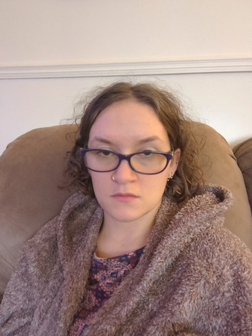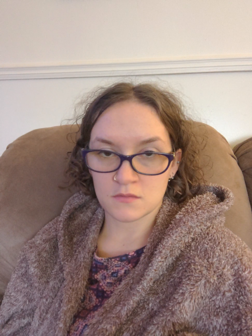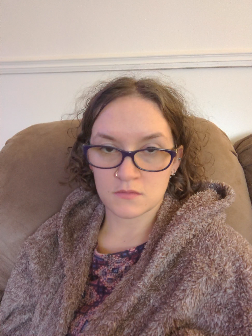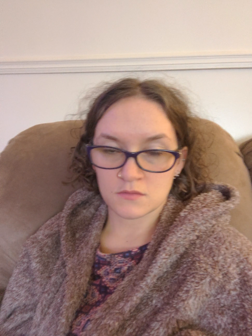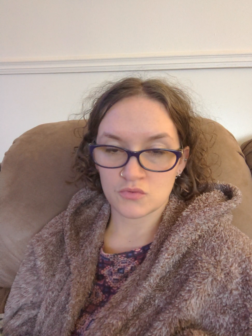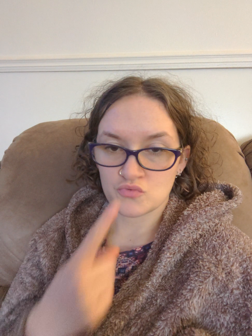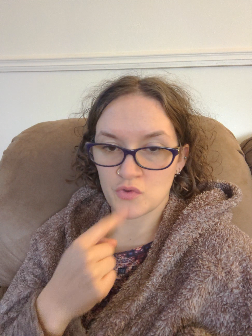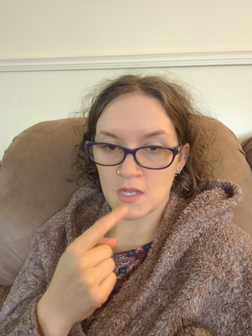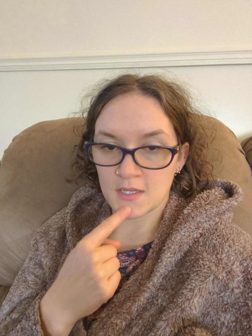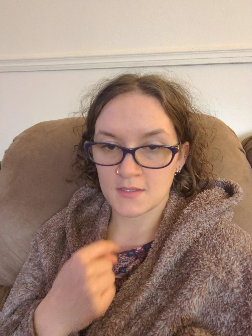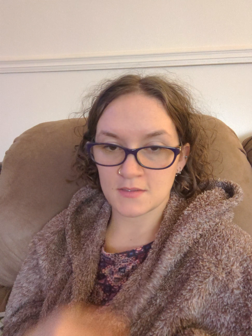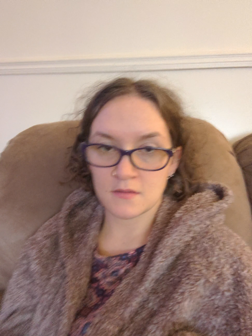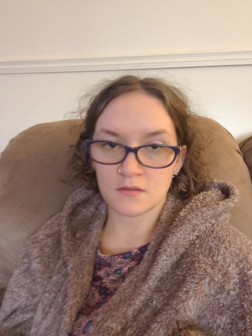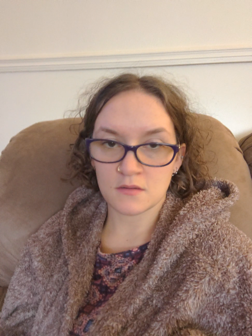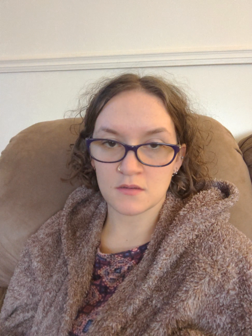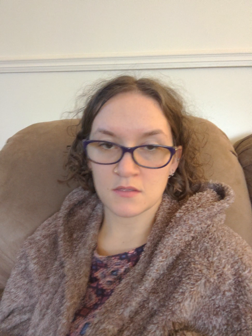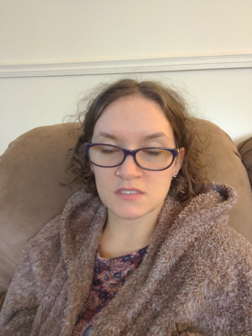red